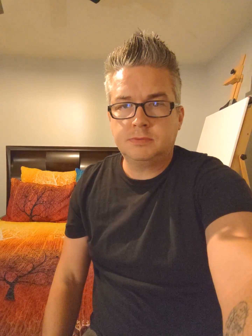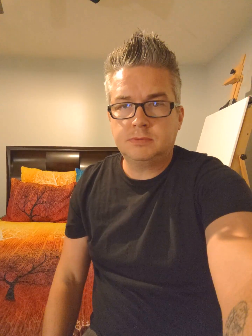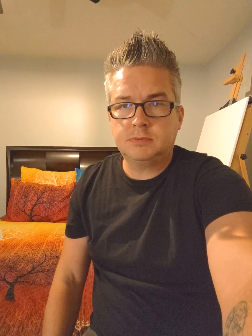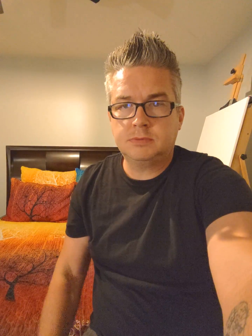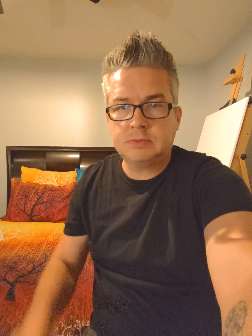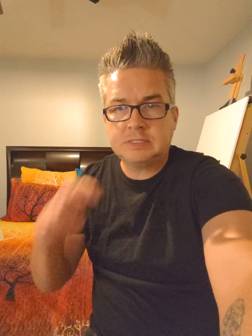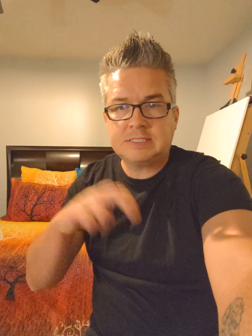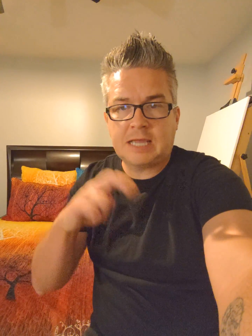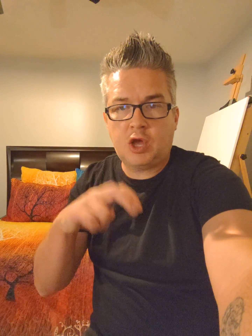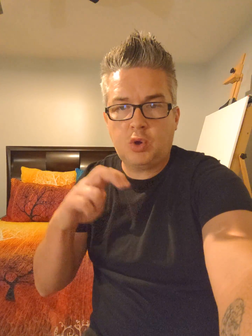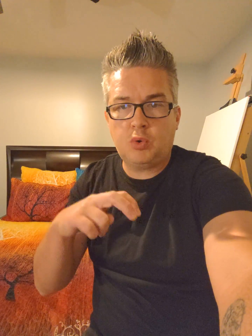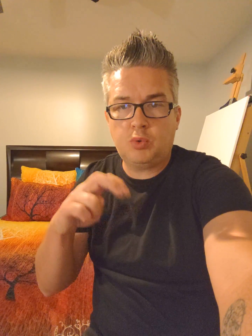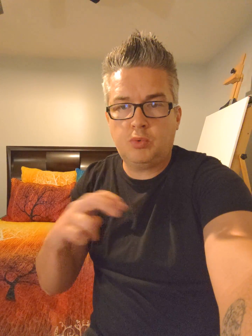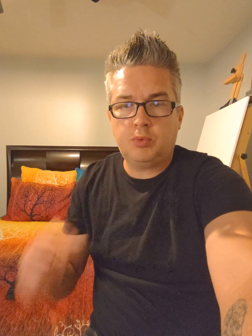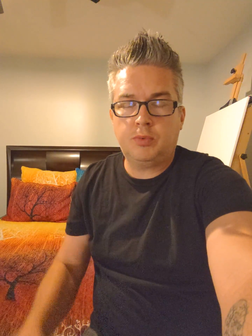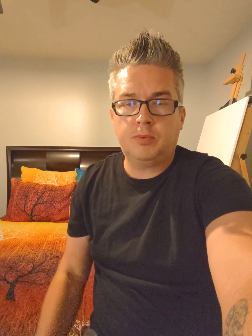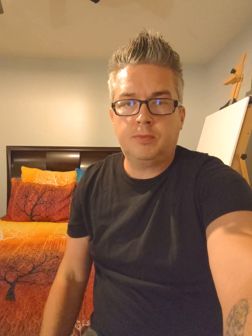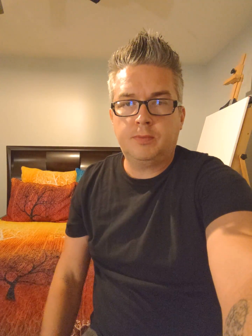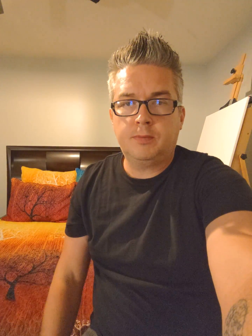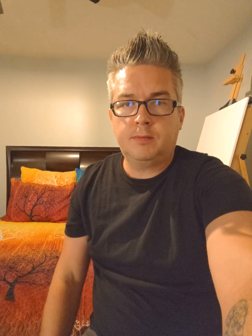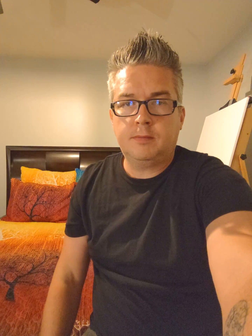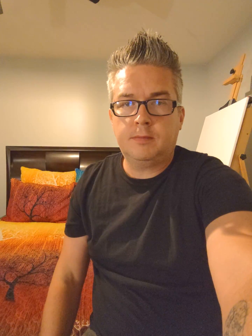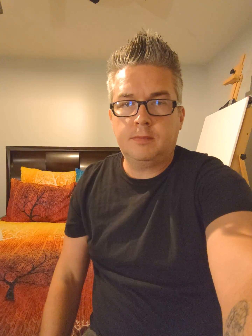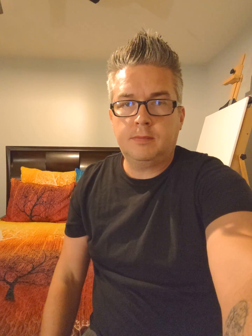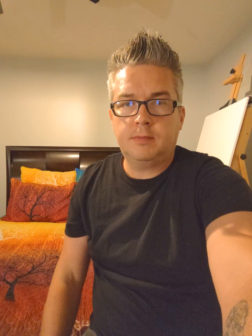potato